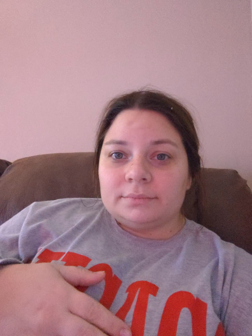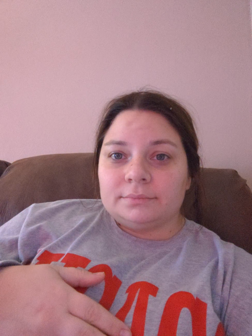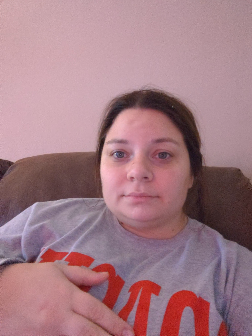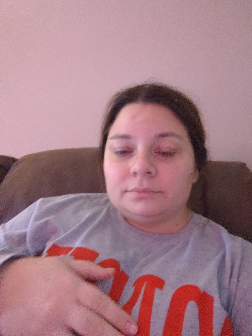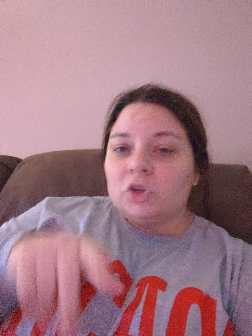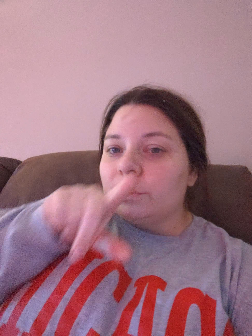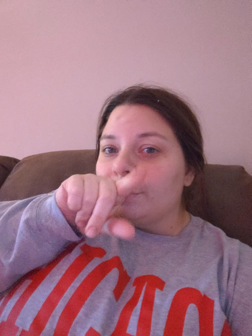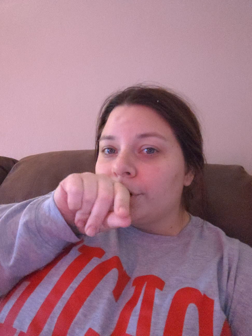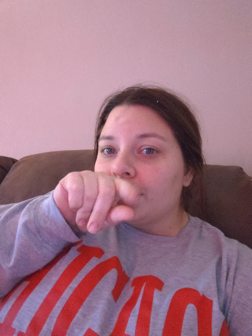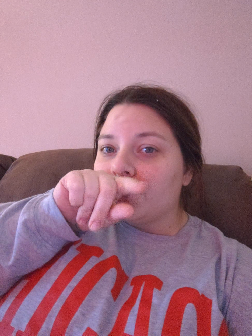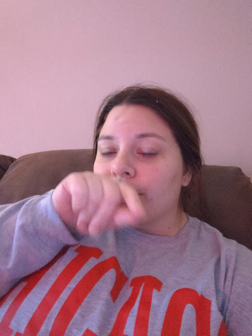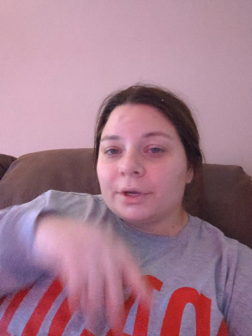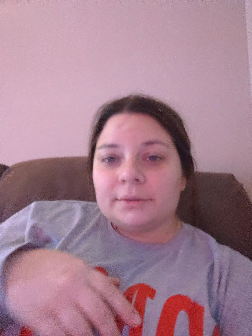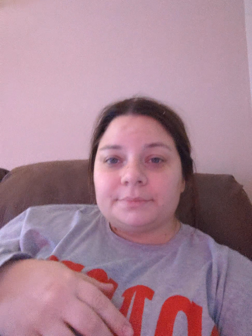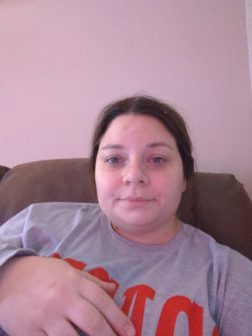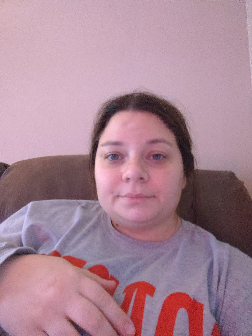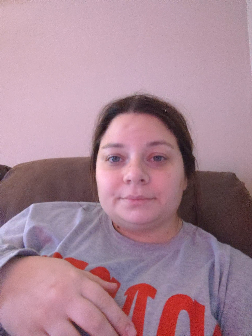bird